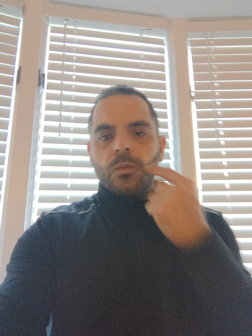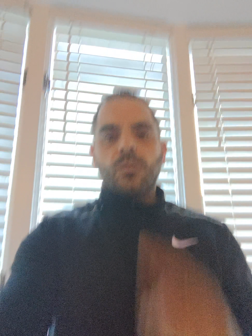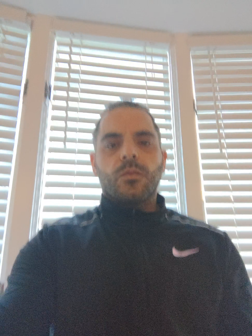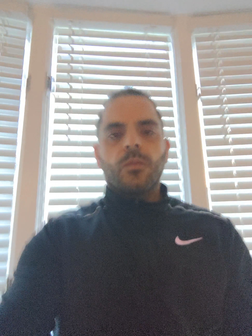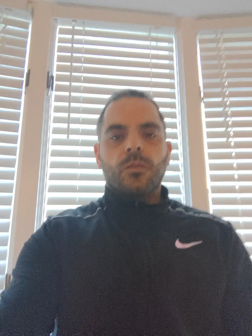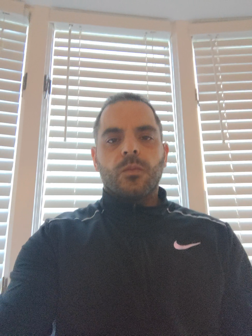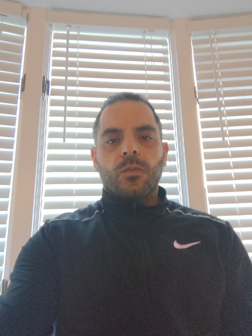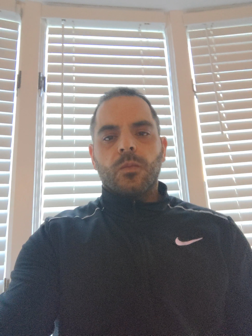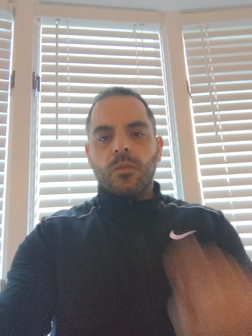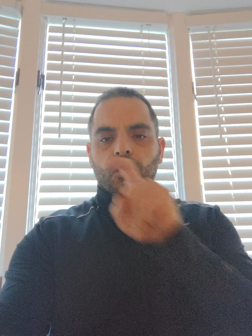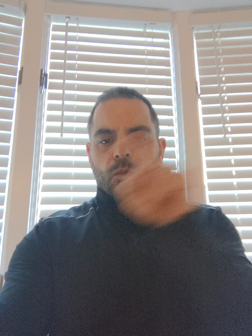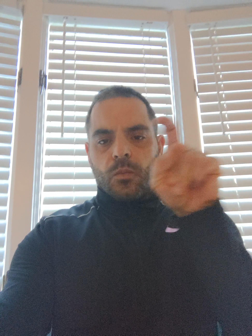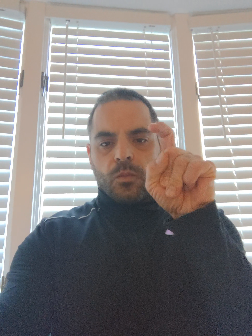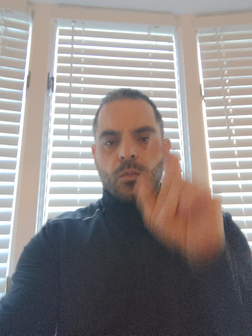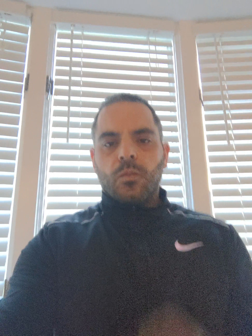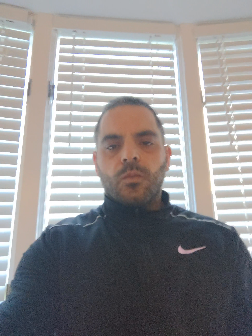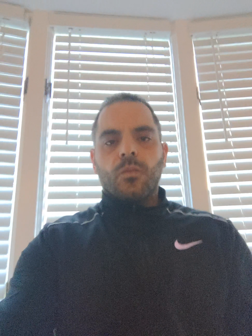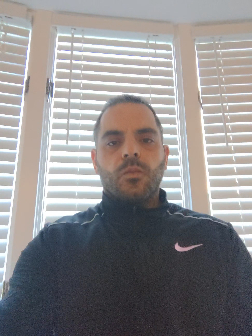closet